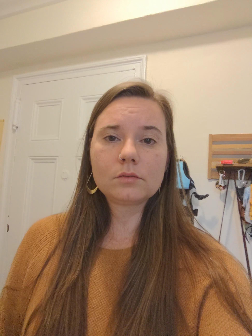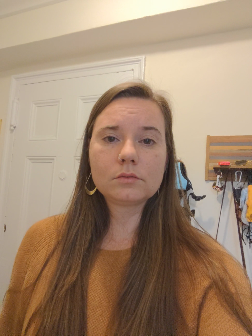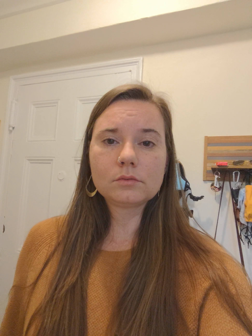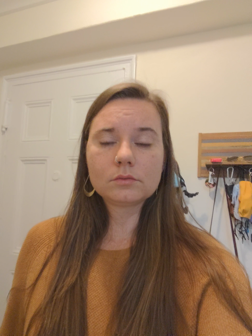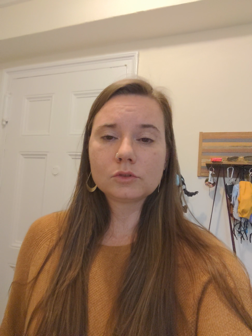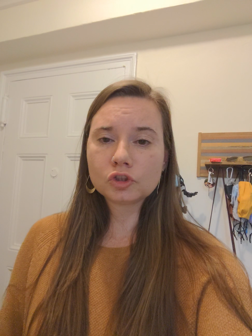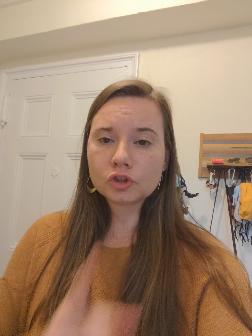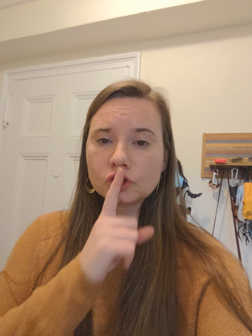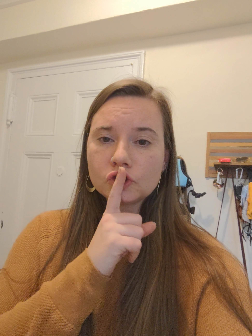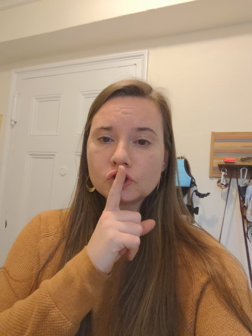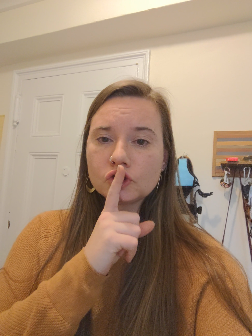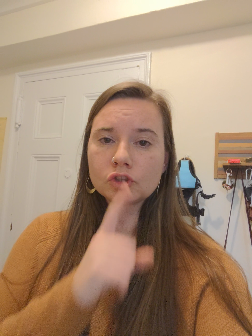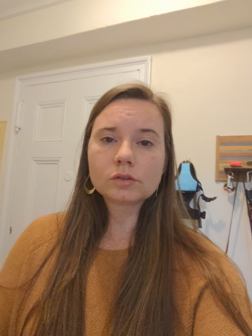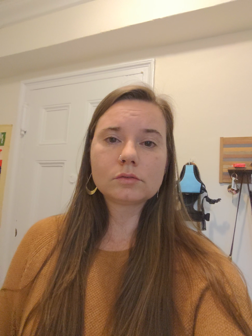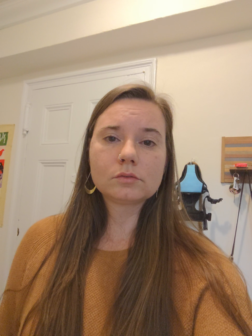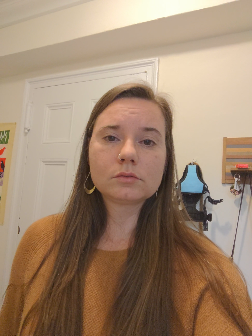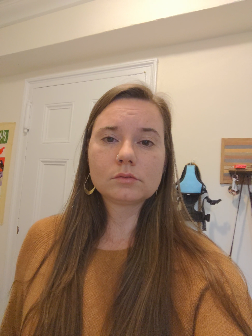shhh